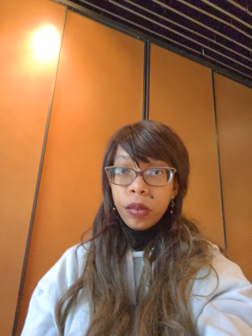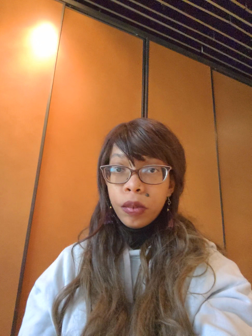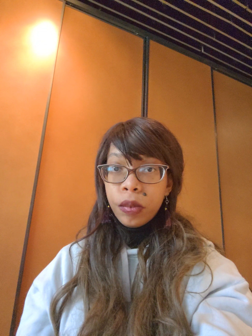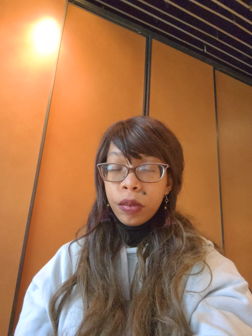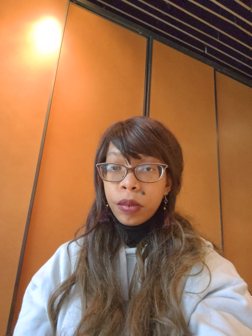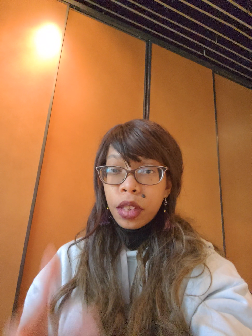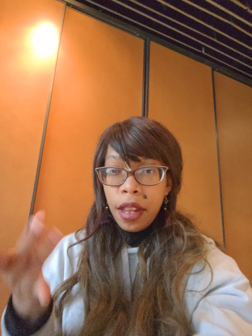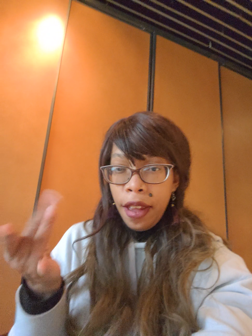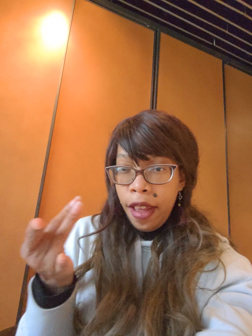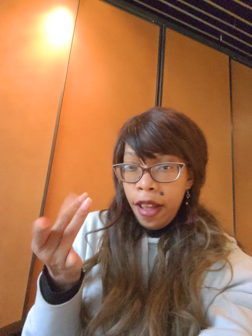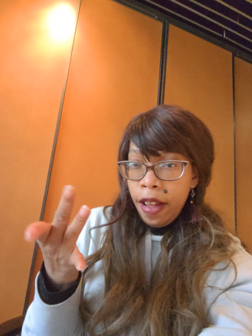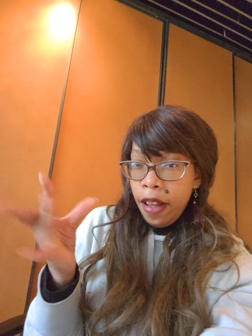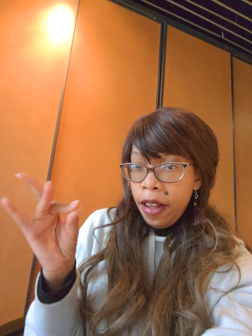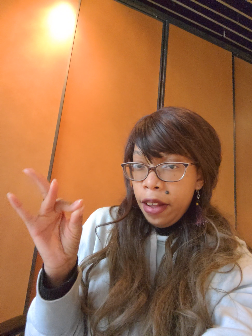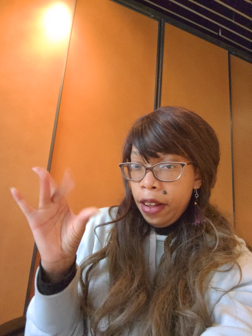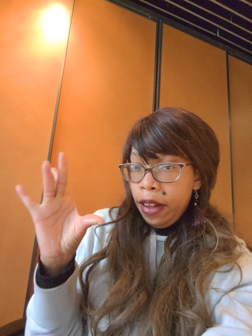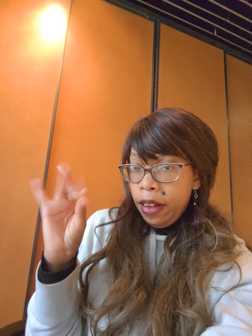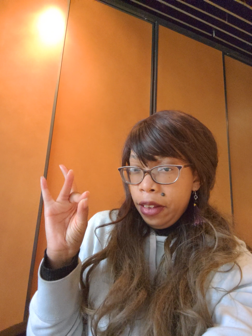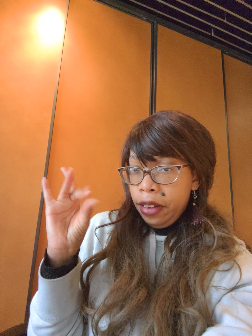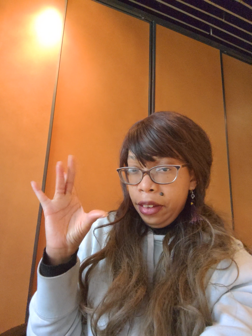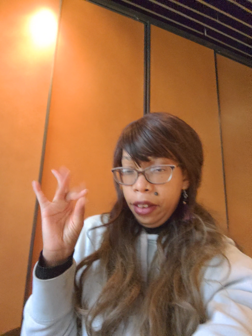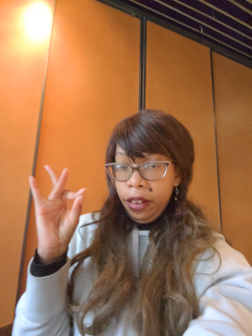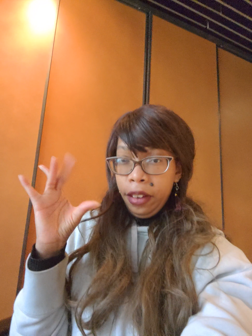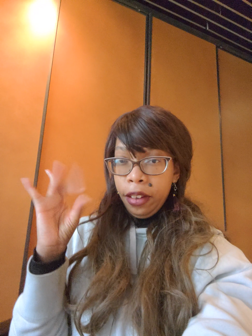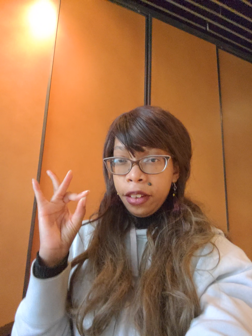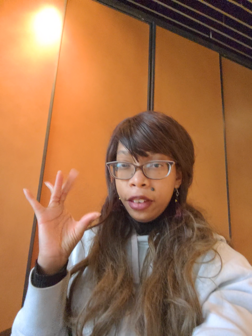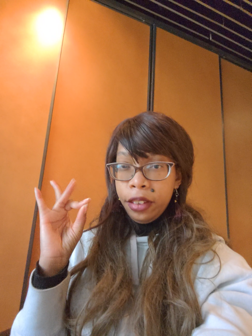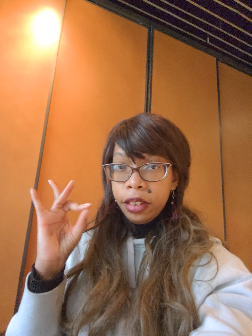sticky